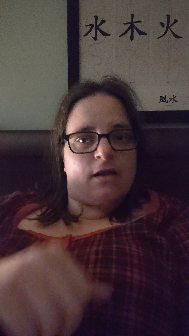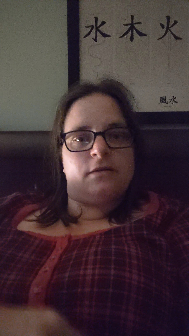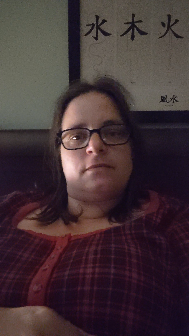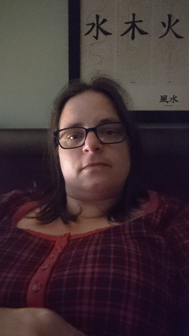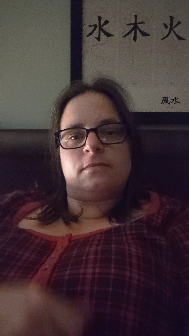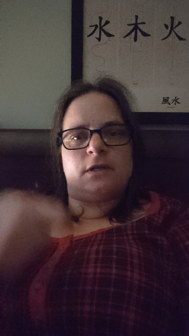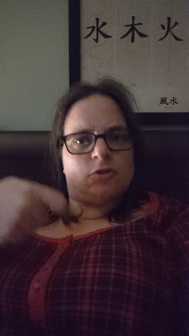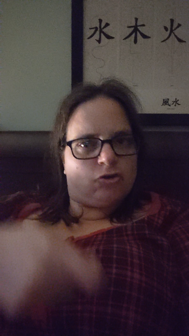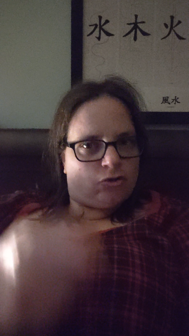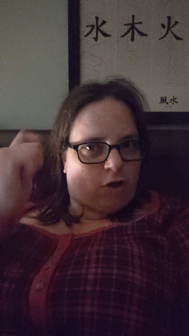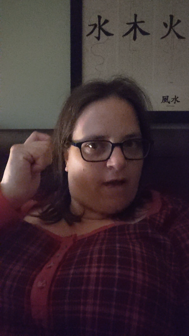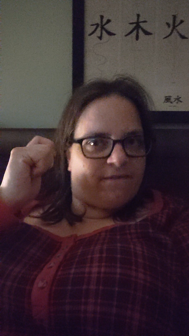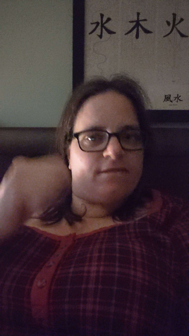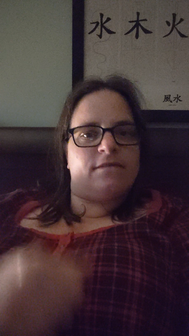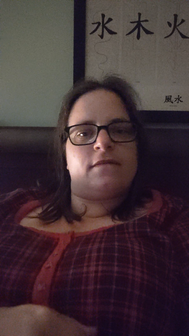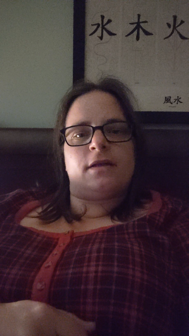shovel